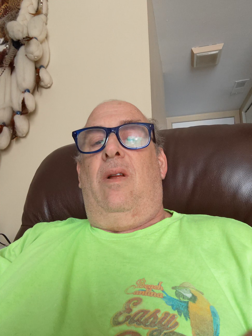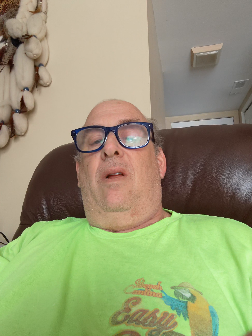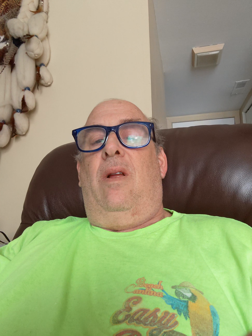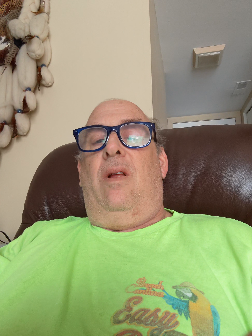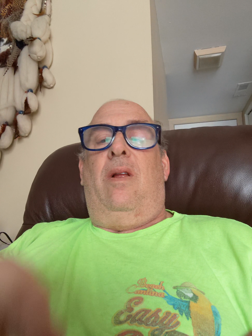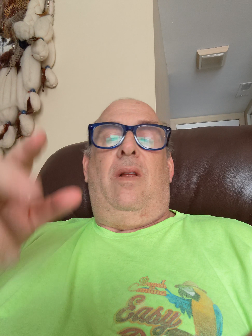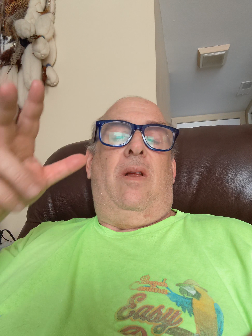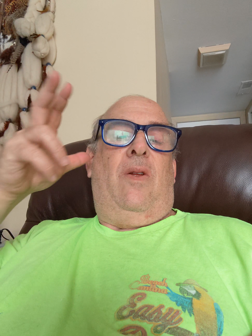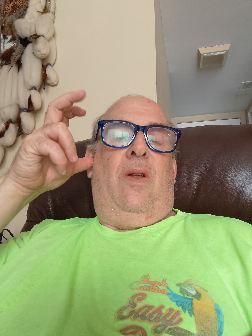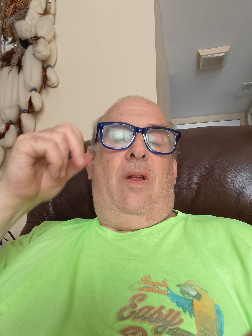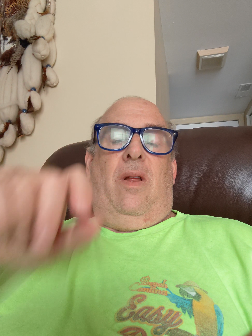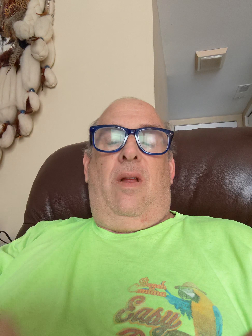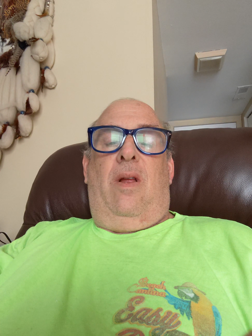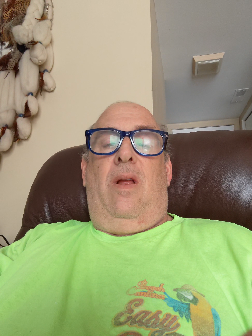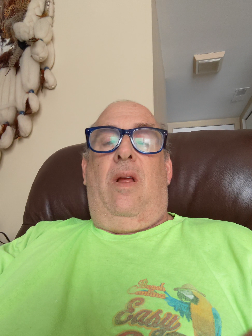hear